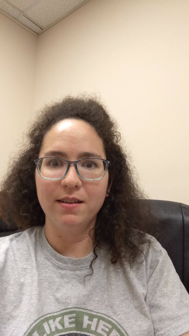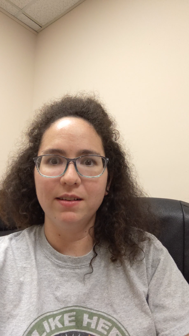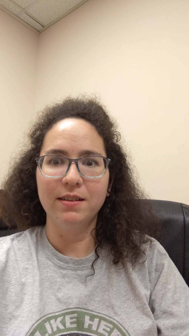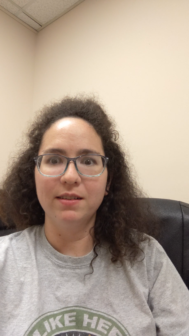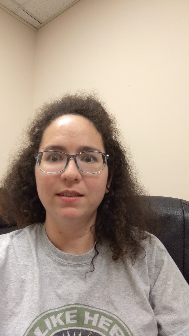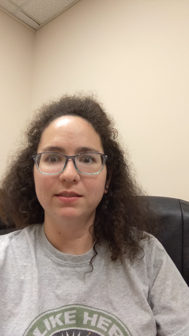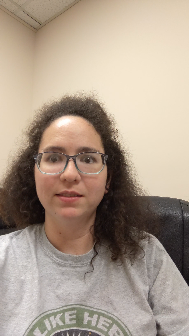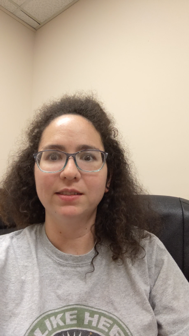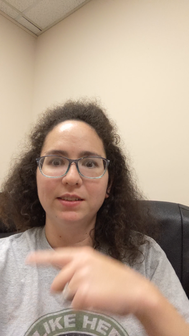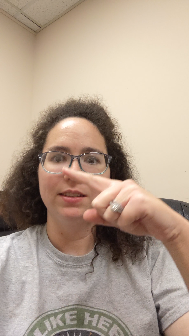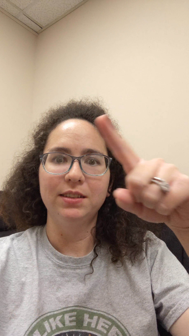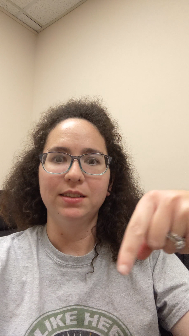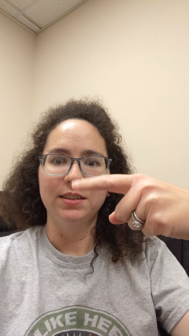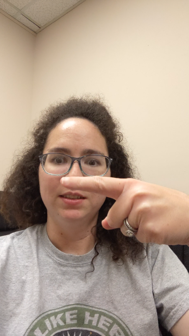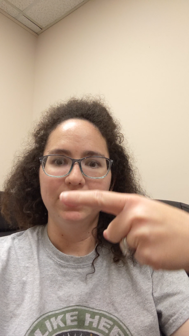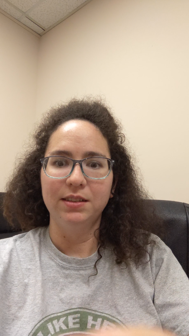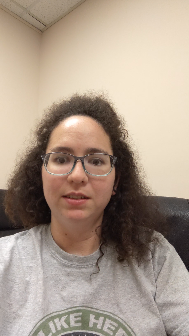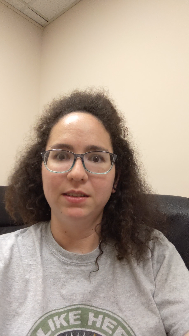about